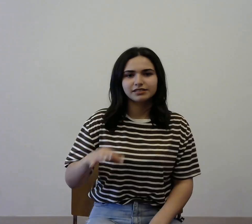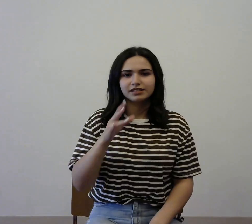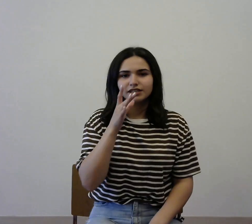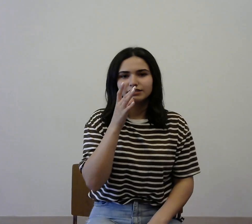yaş